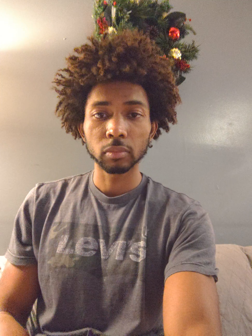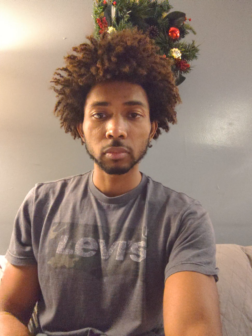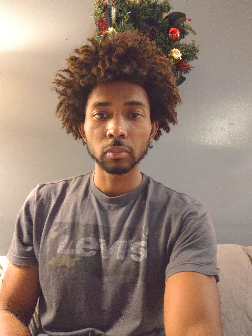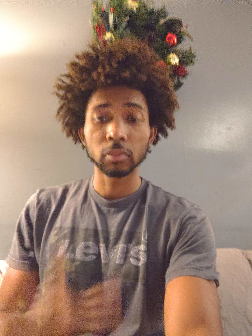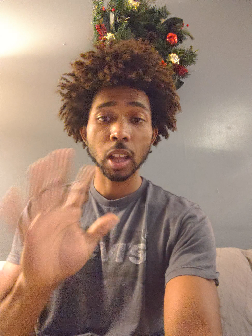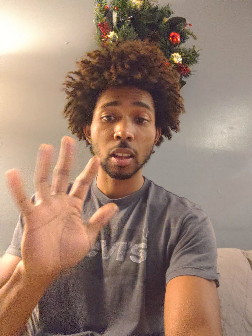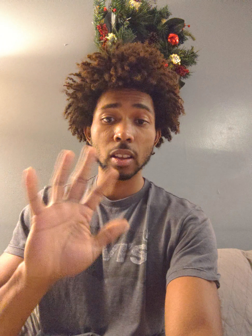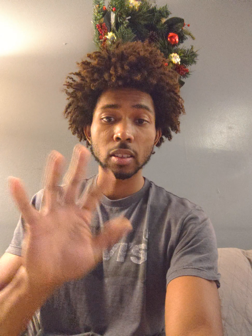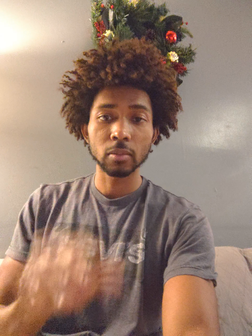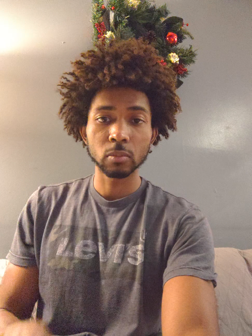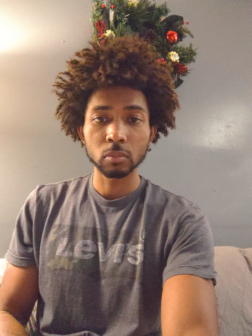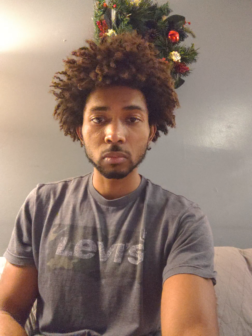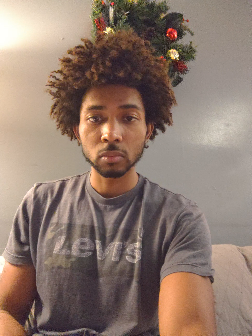hello